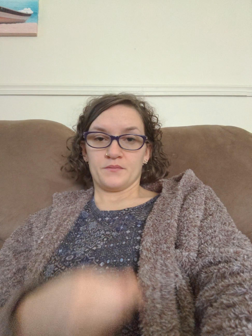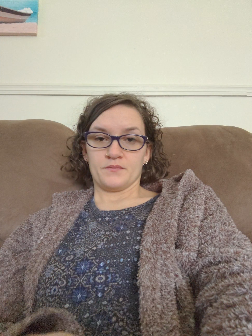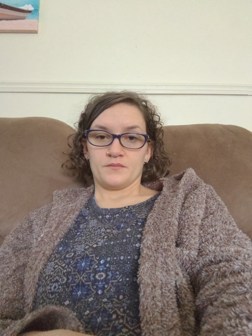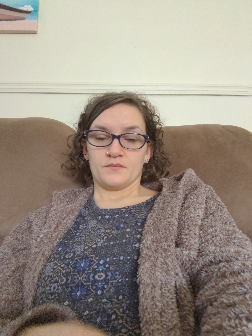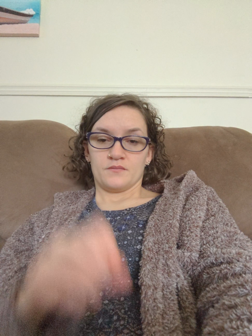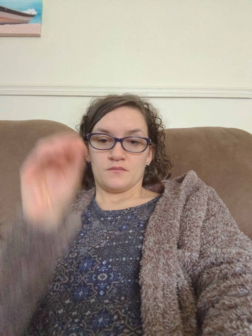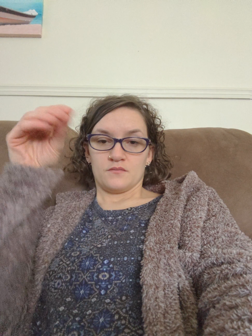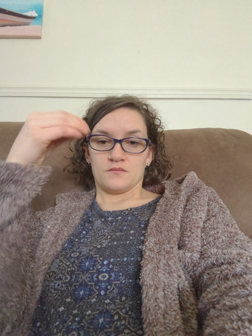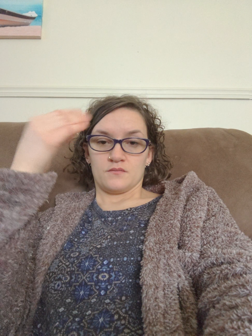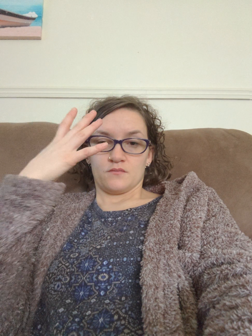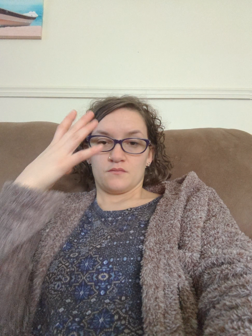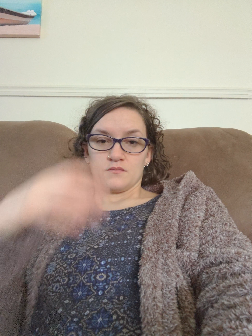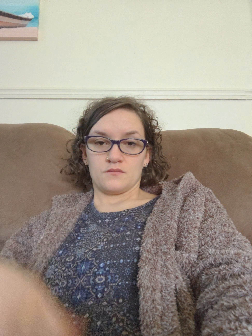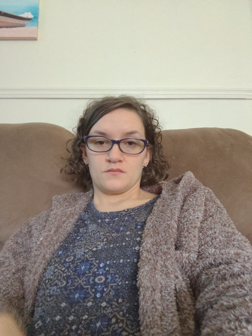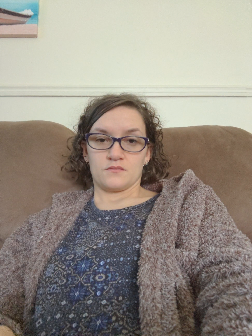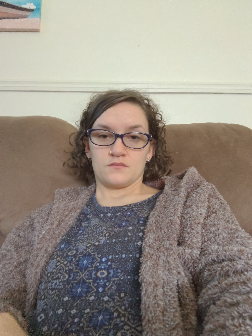sun